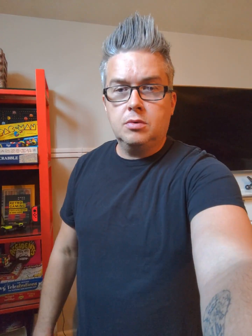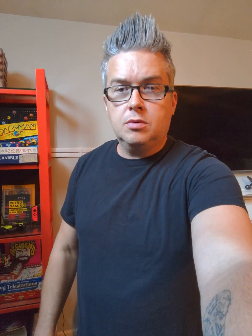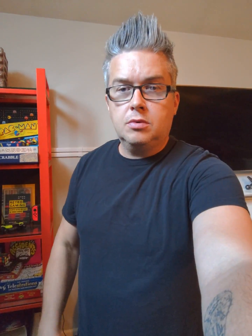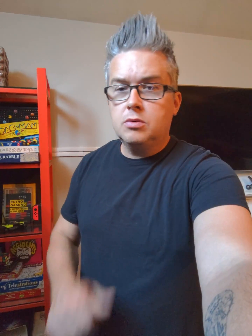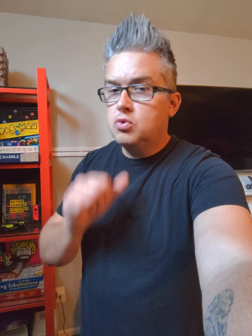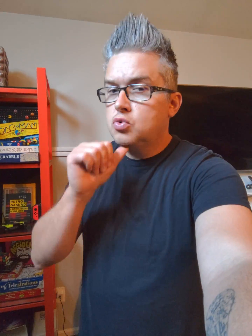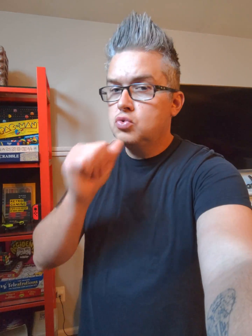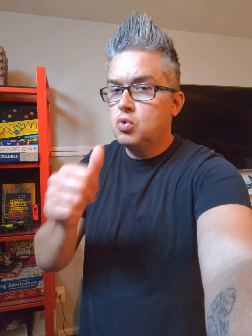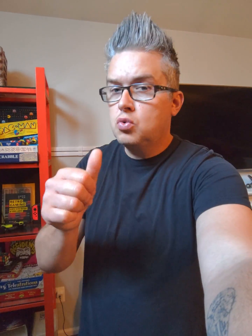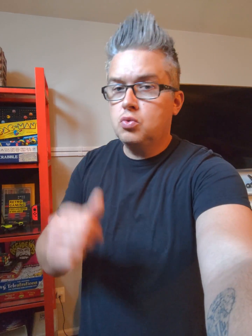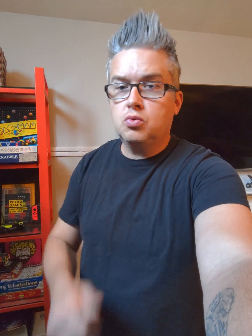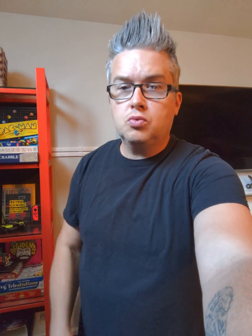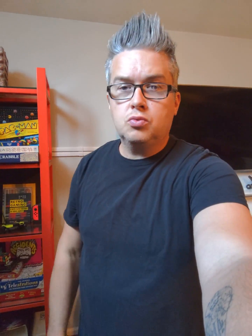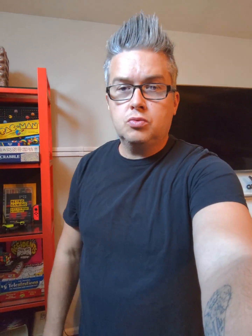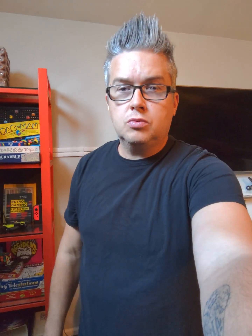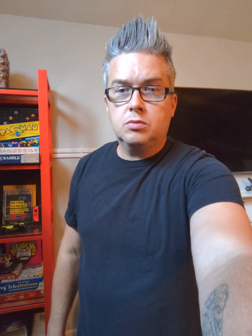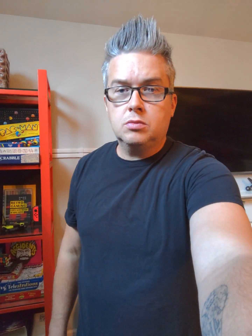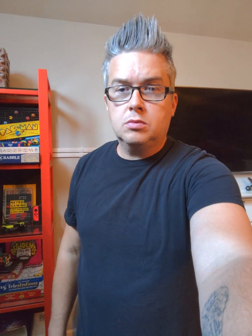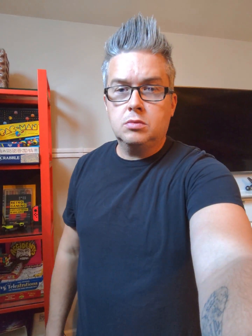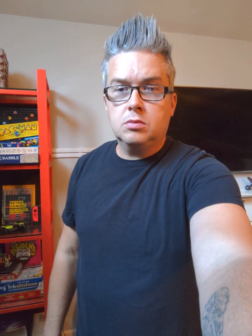don't